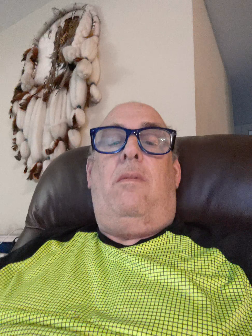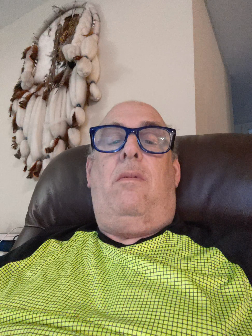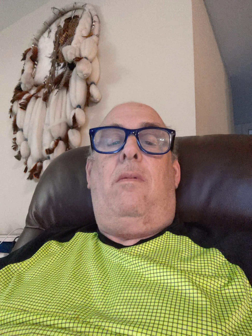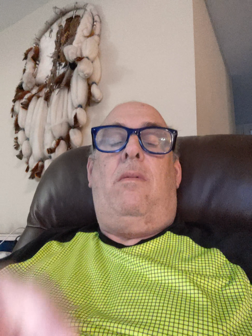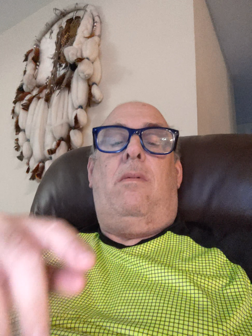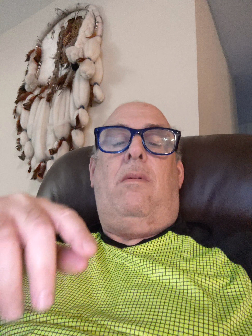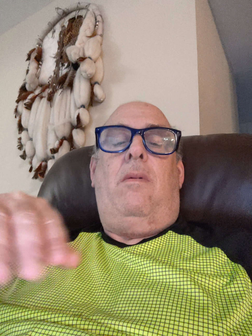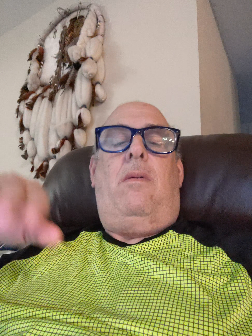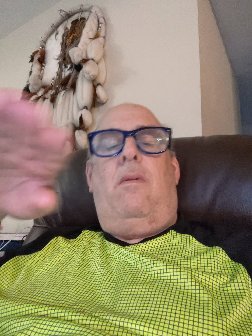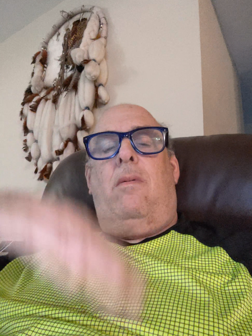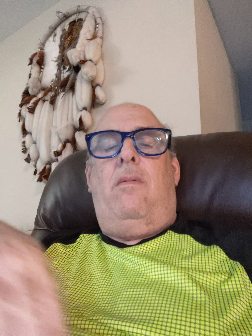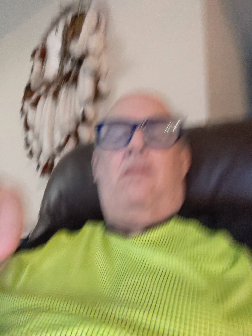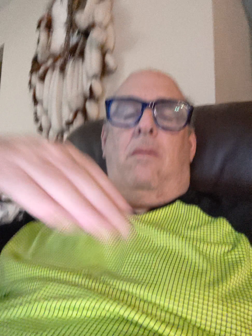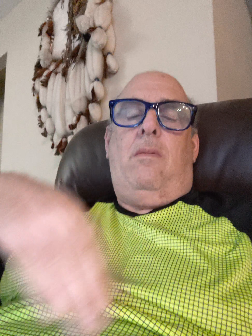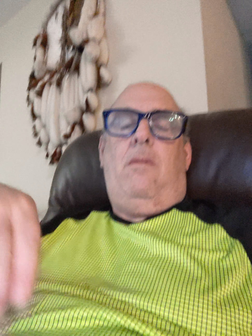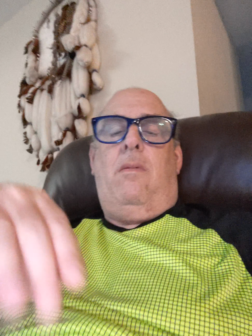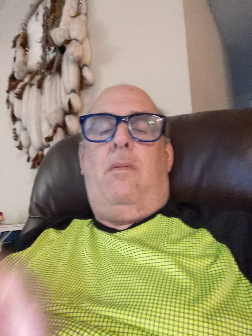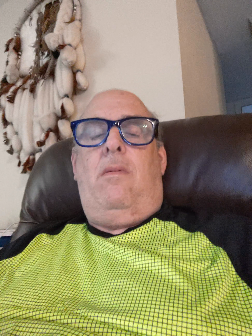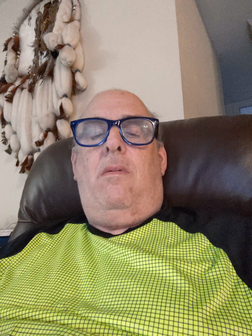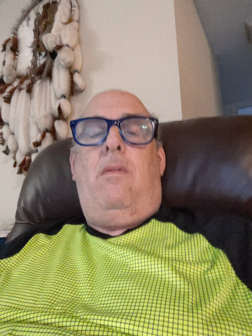pool